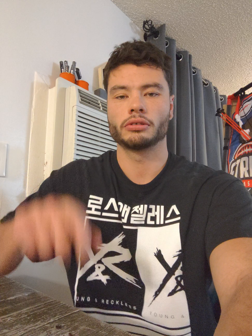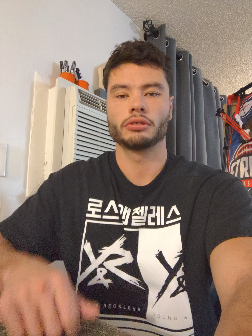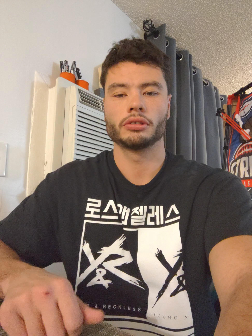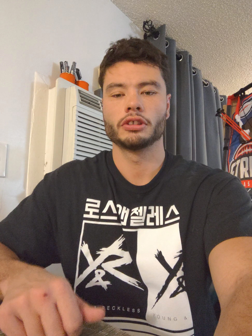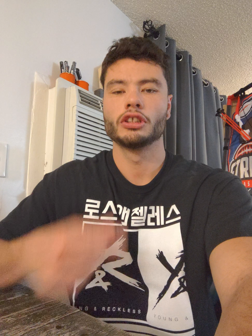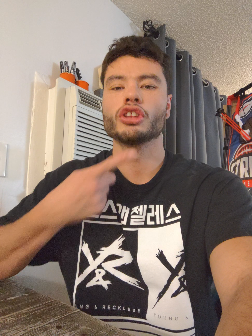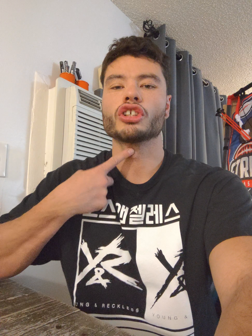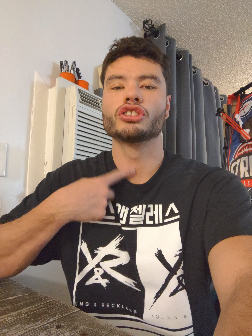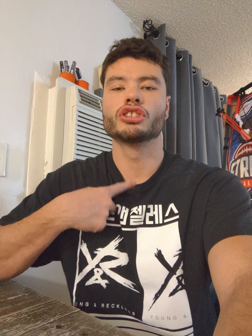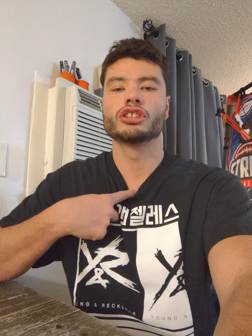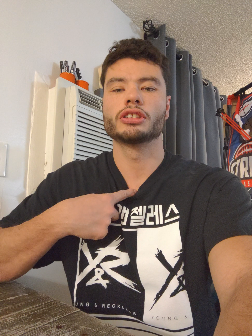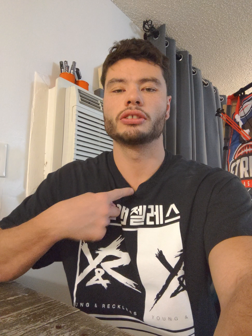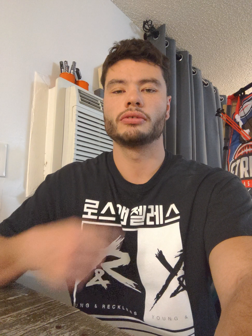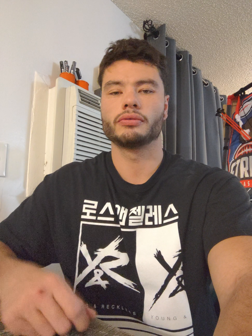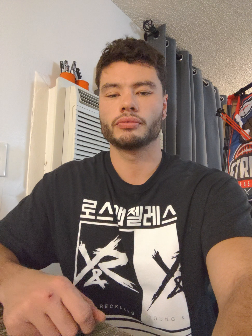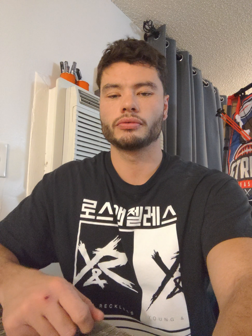thirsty